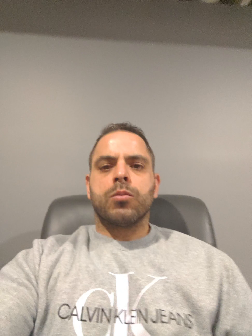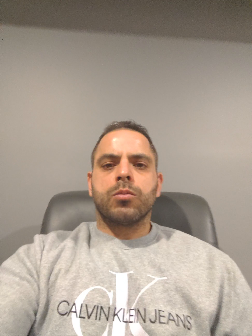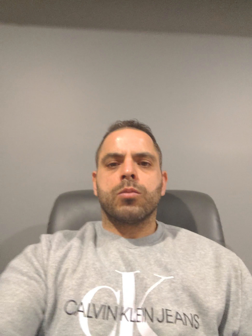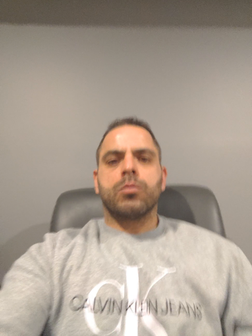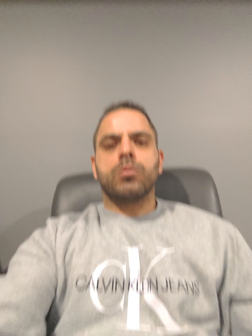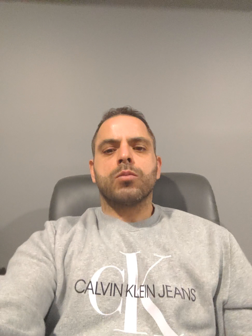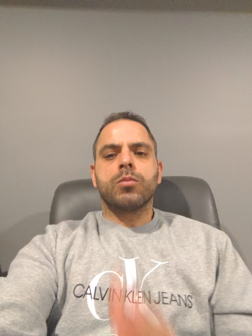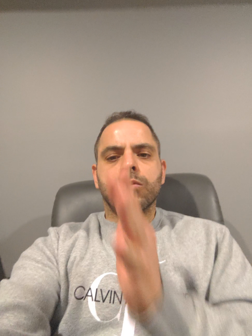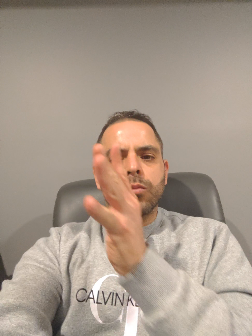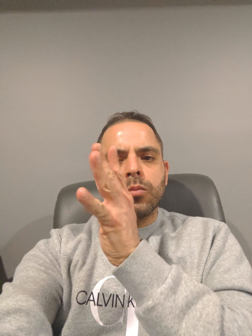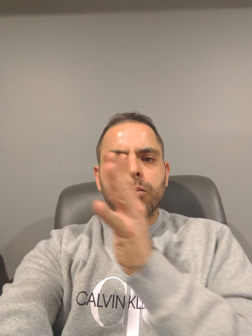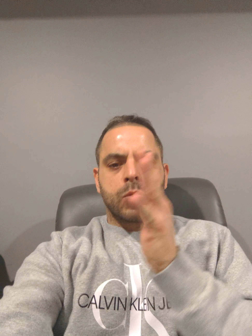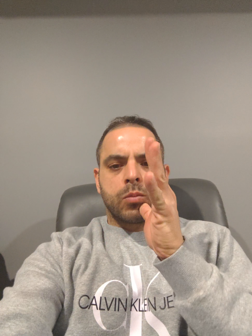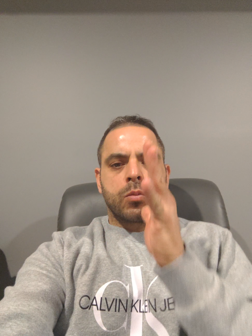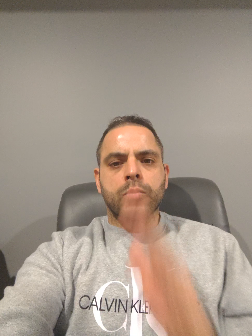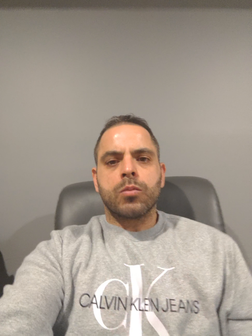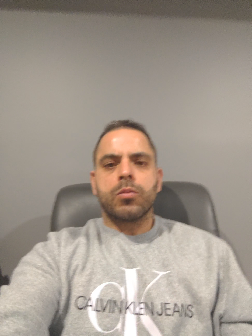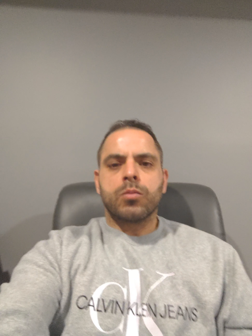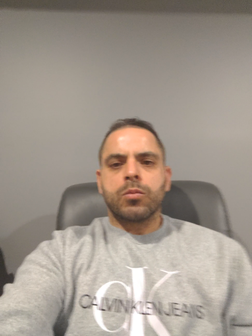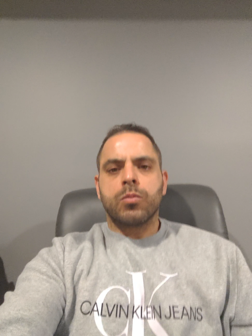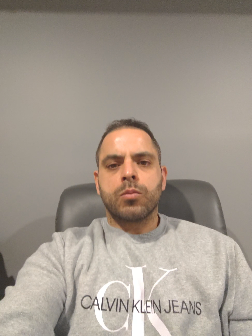farm